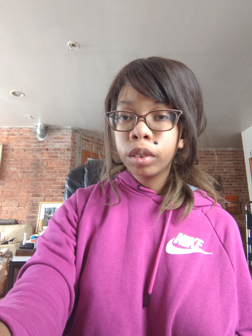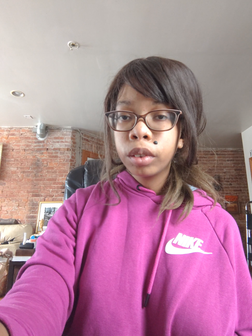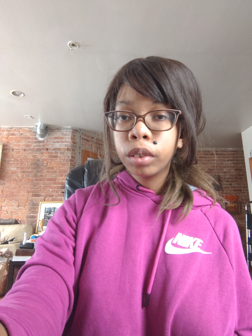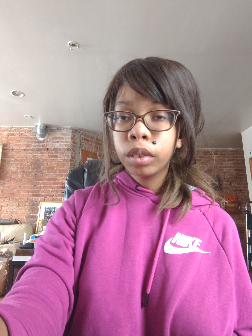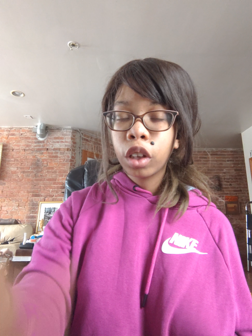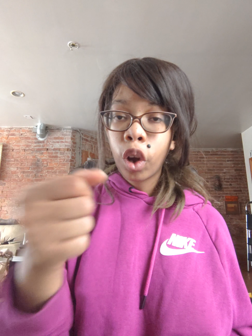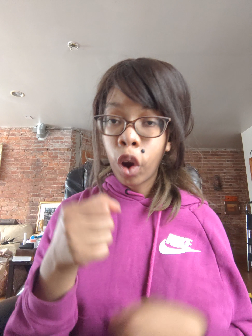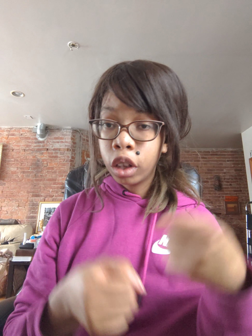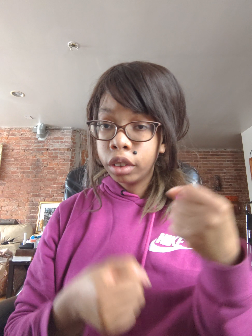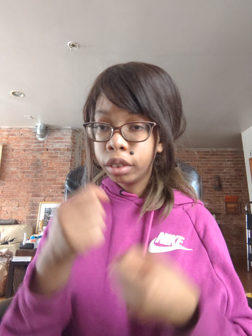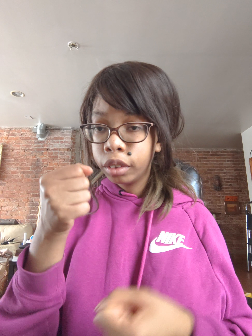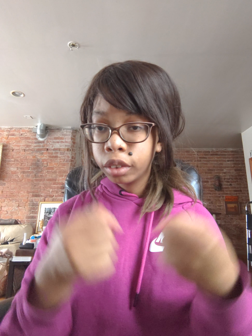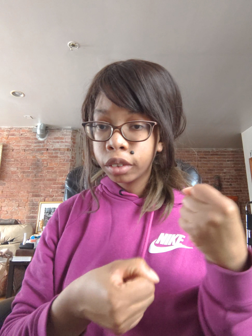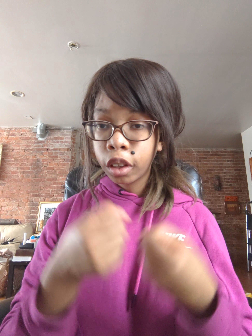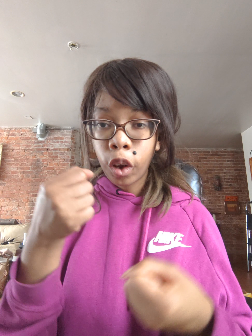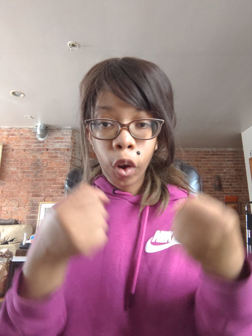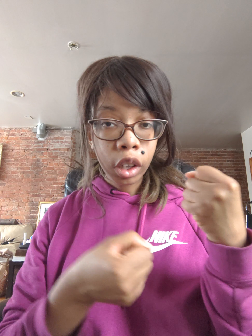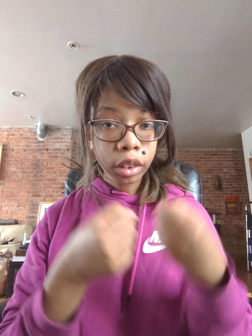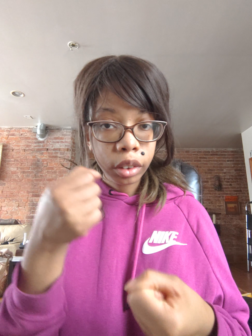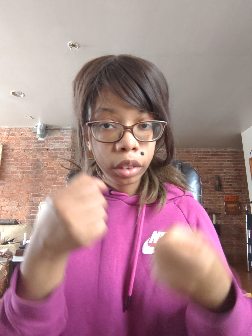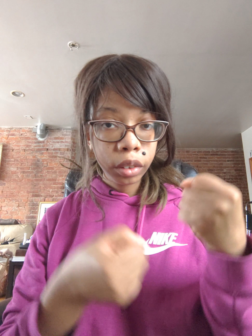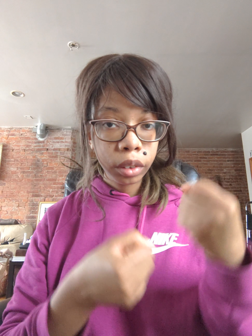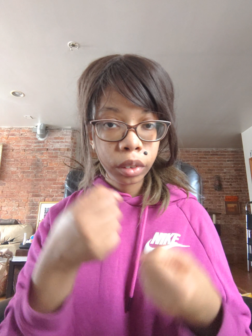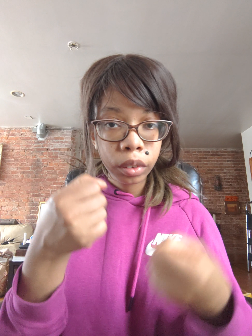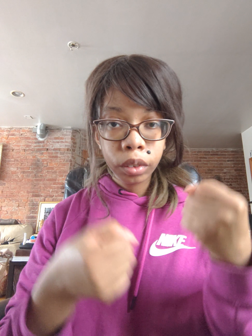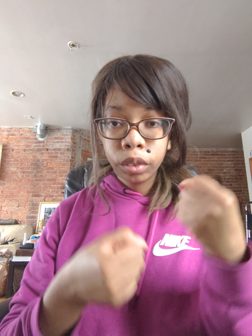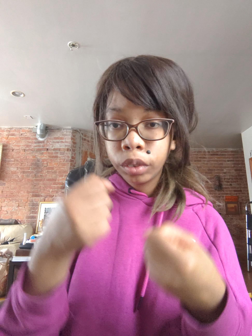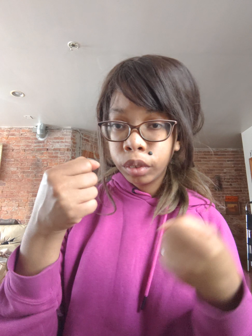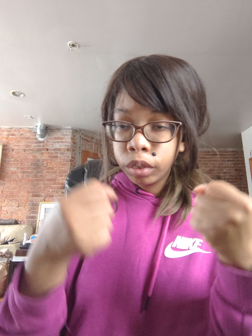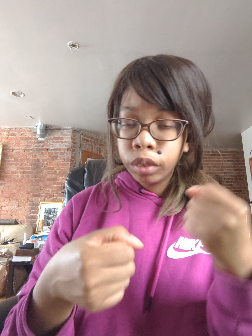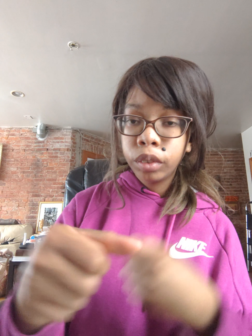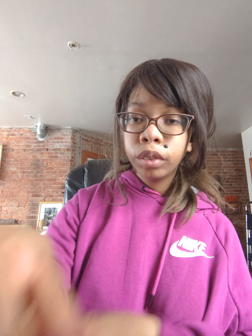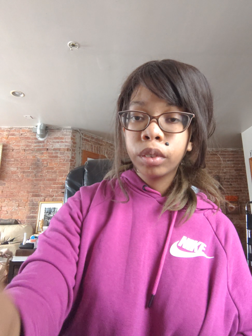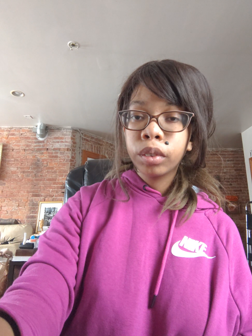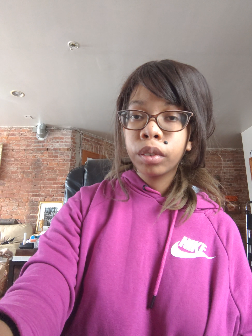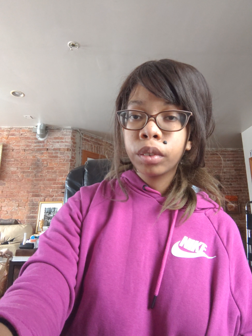car